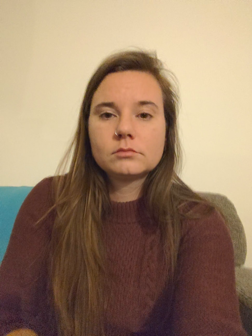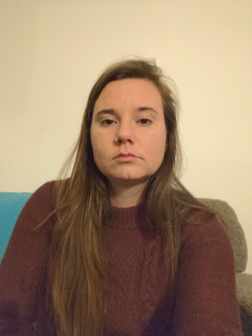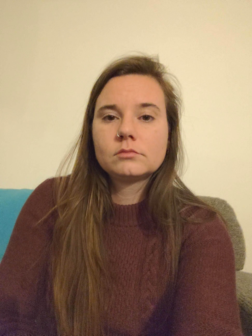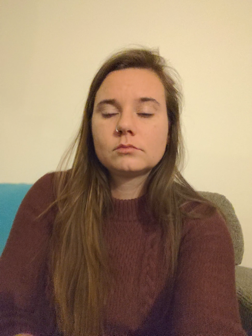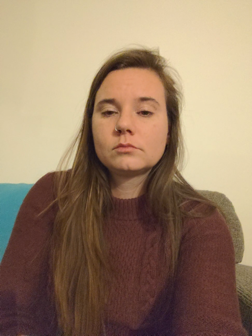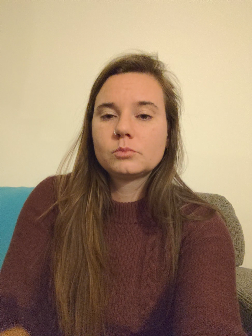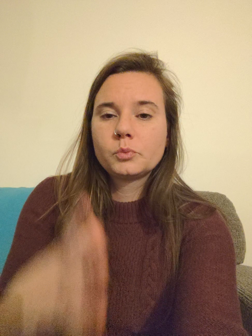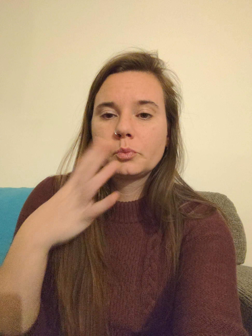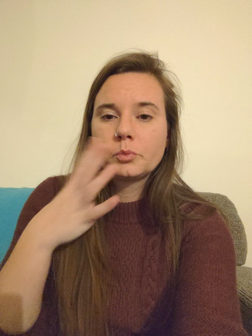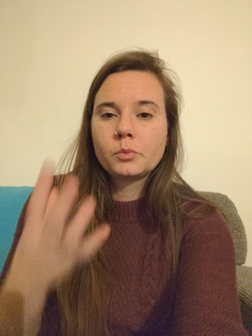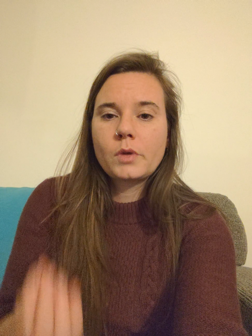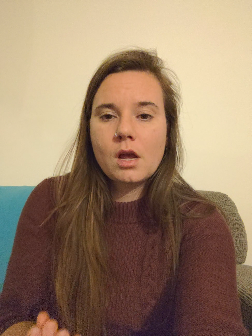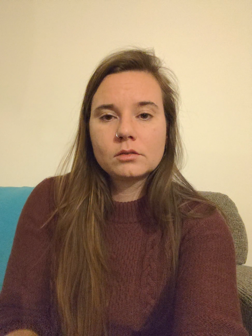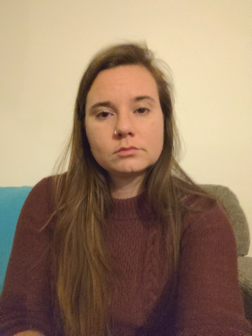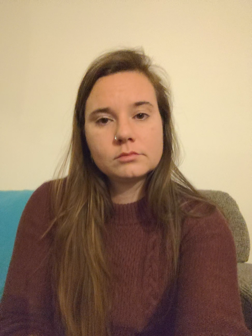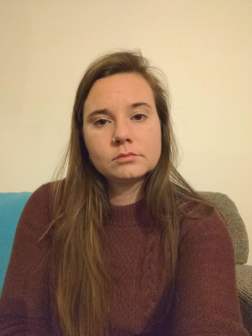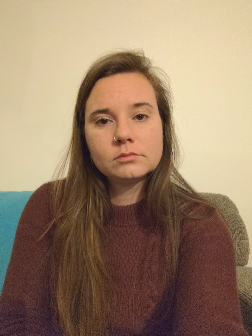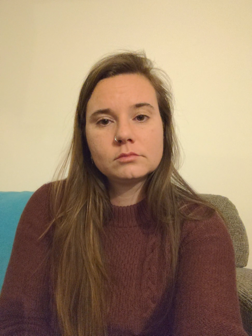wet